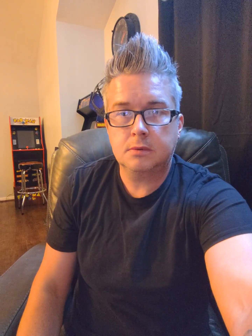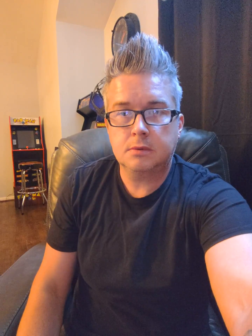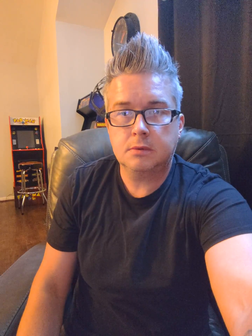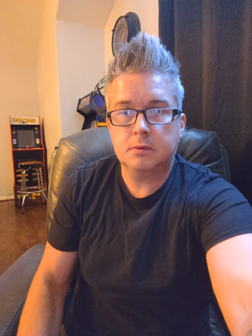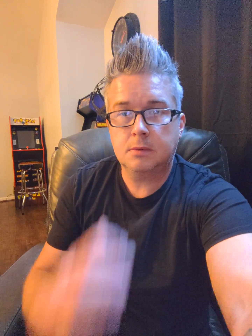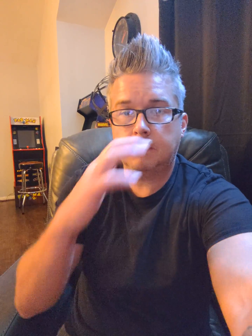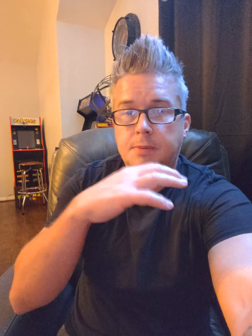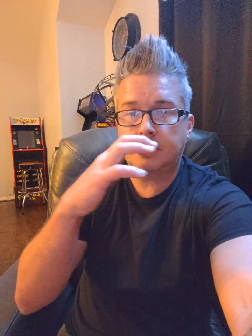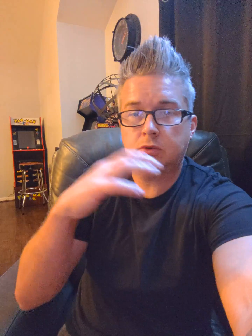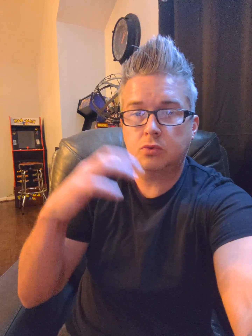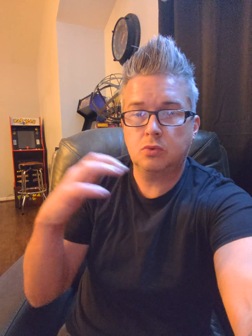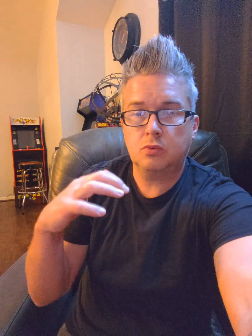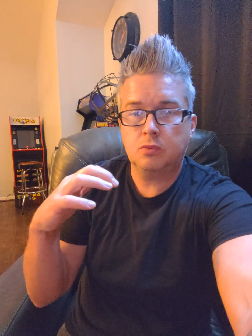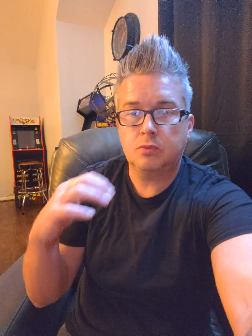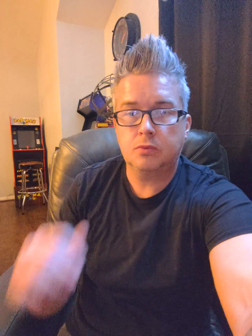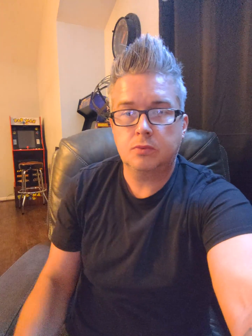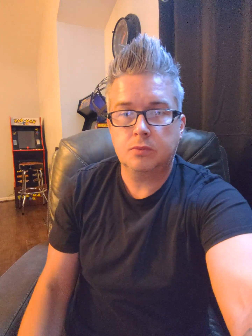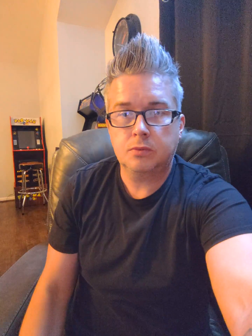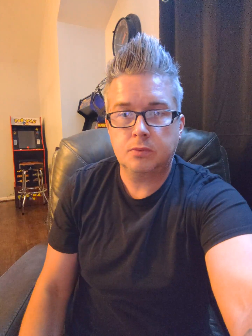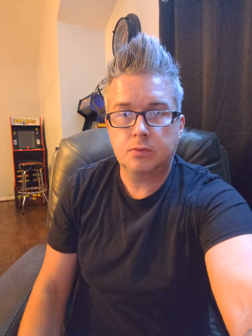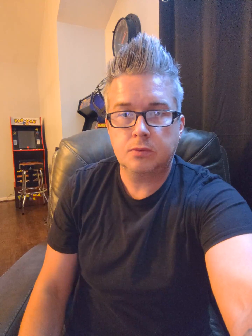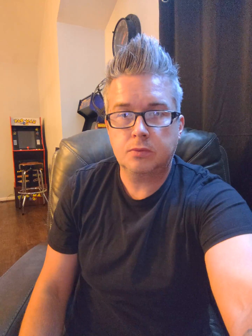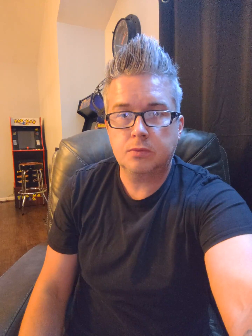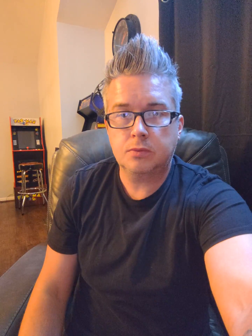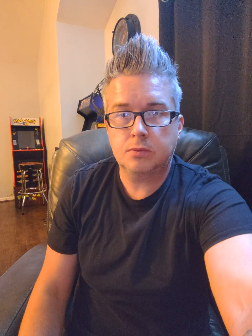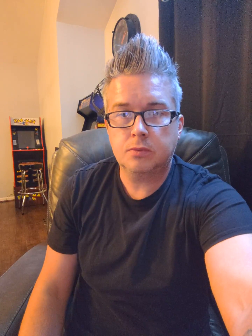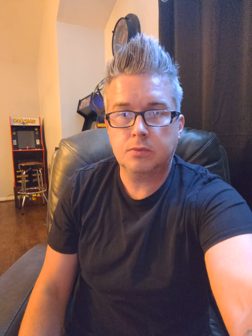grapes